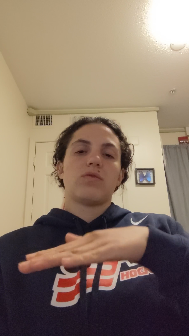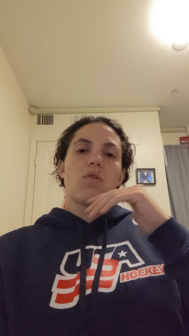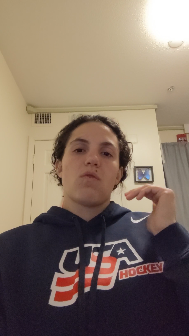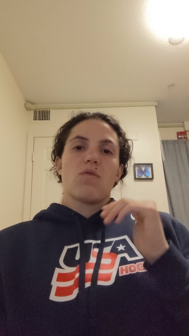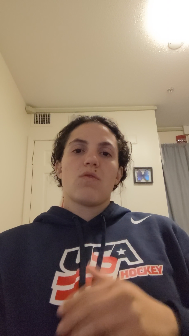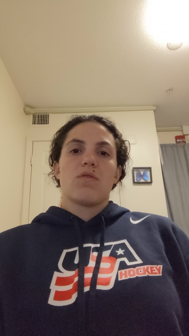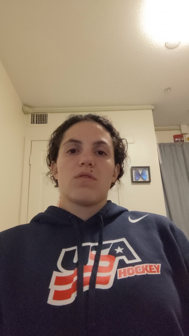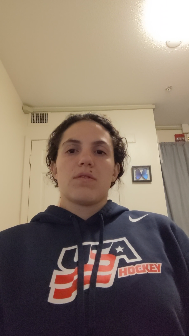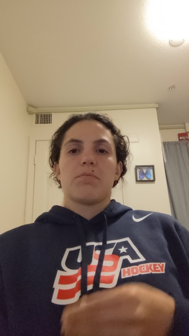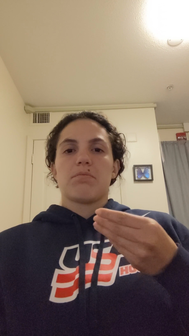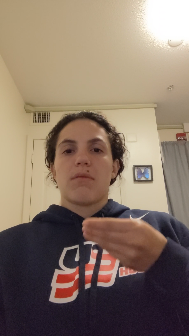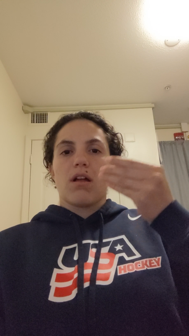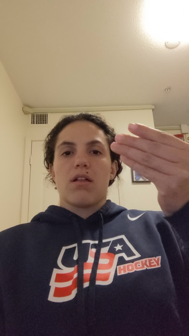buy